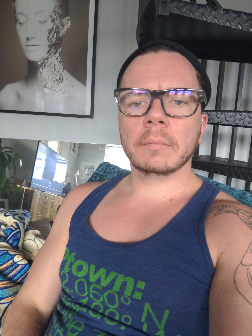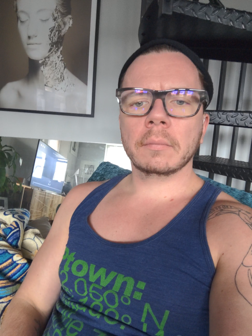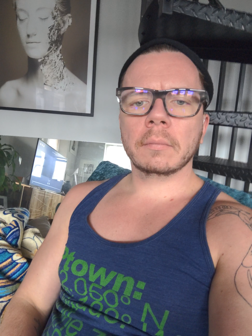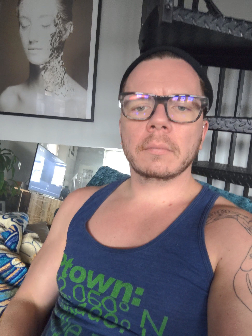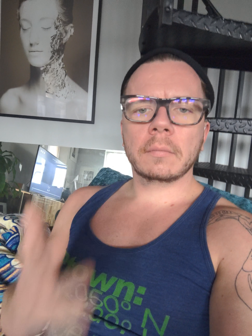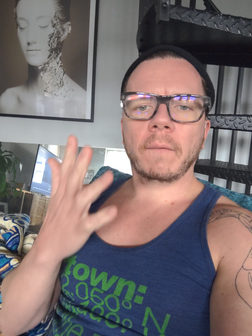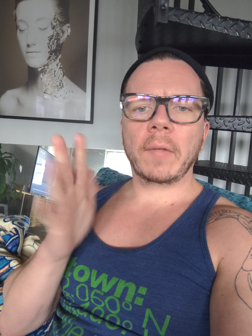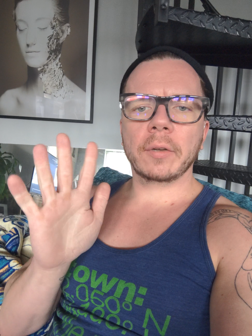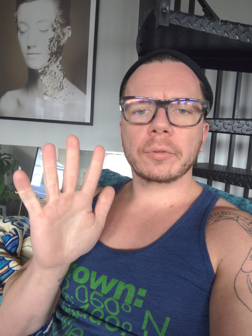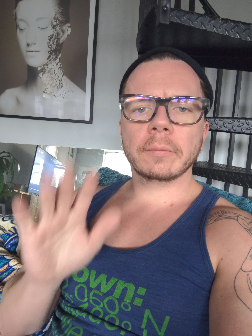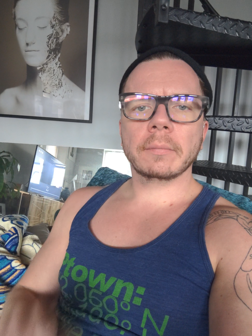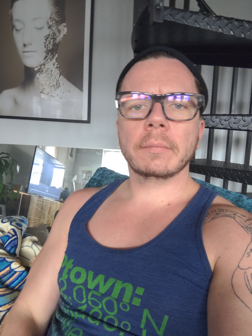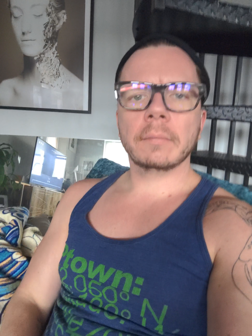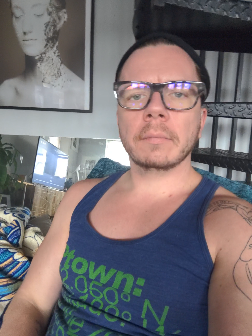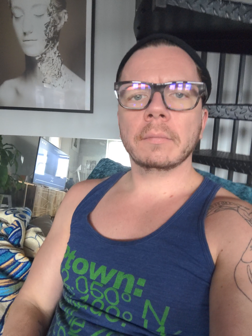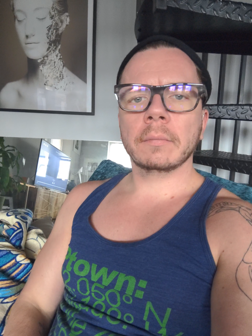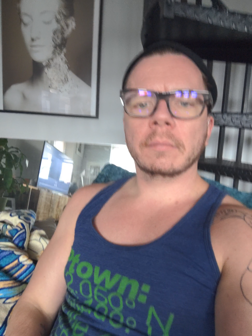finish